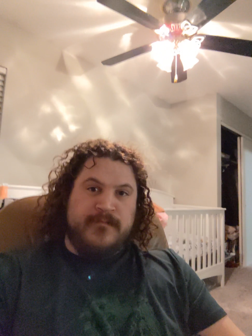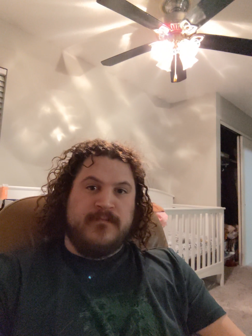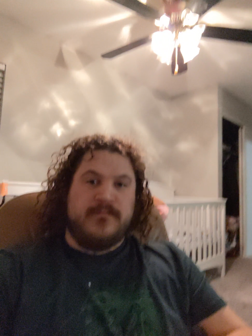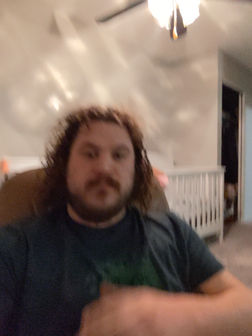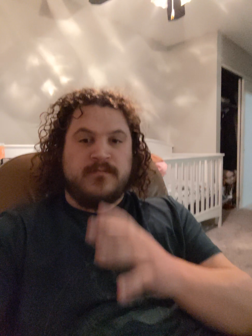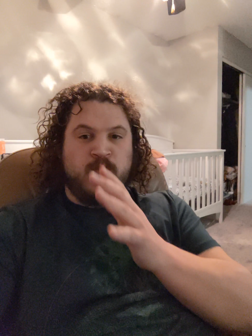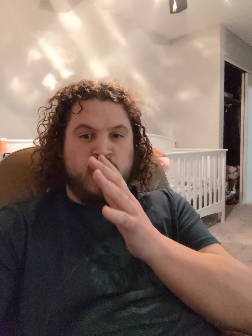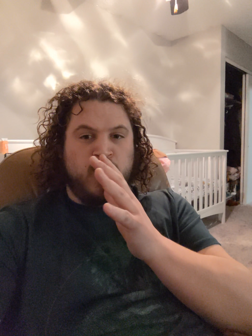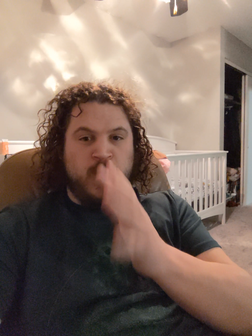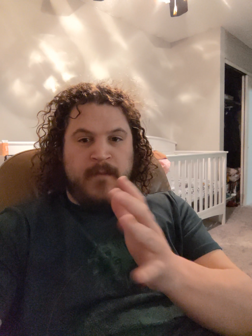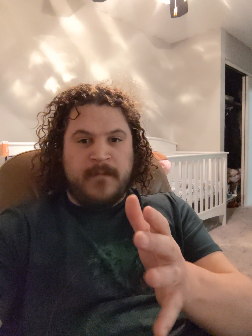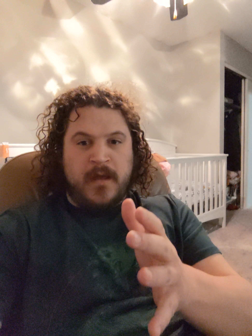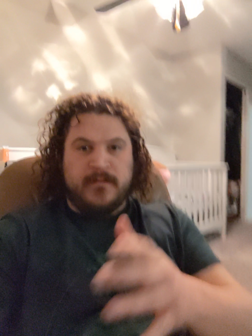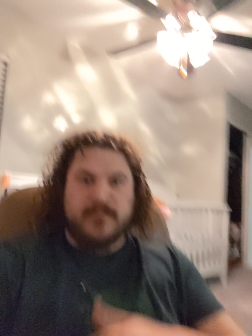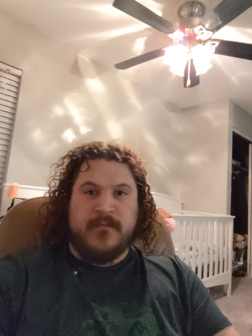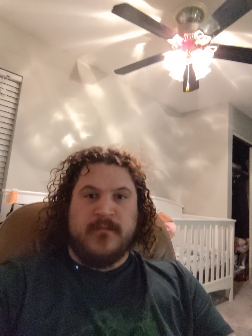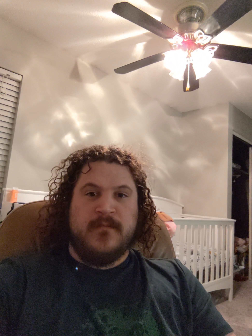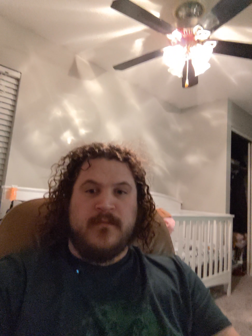grandma